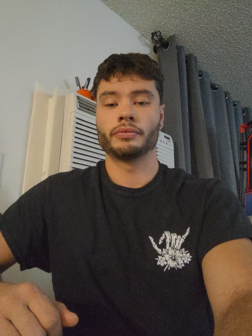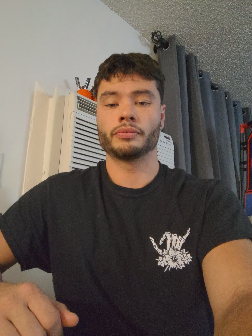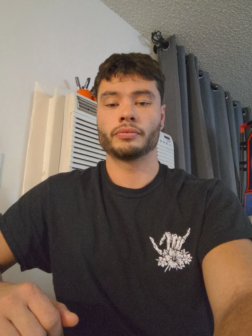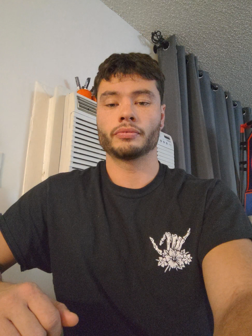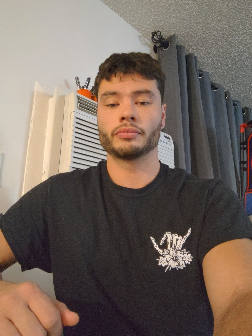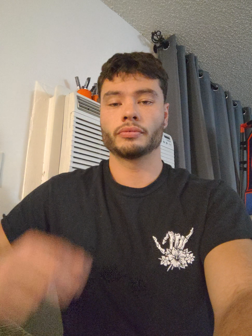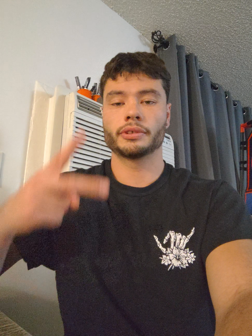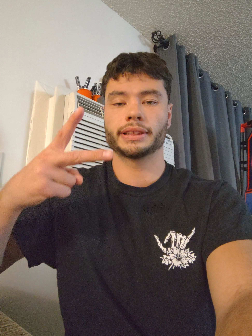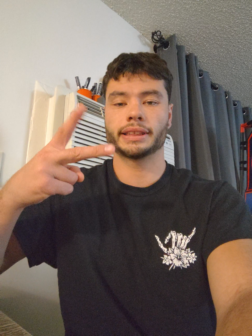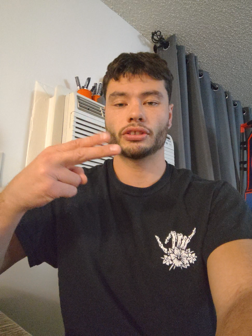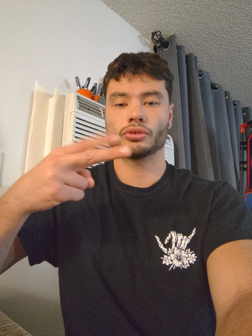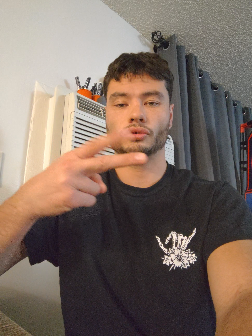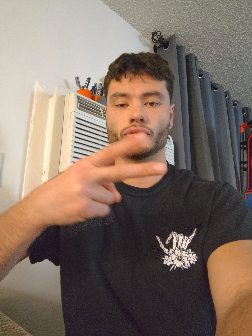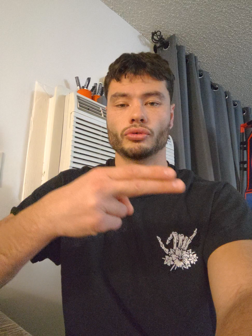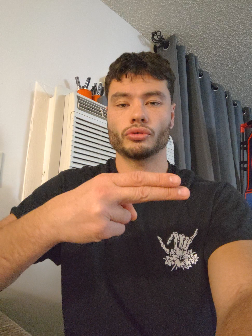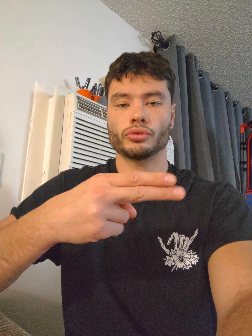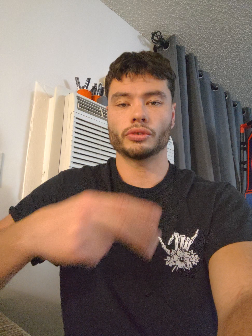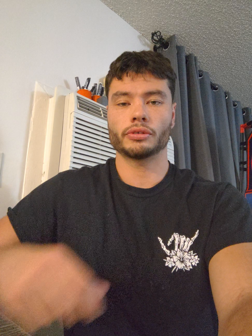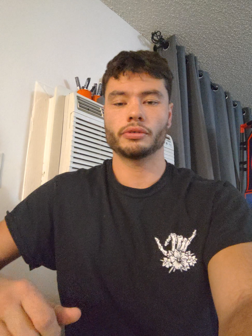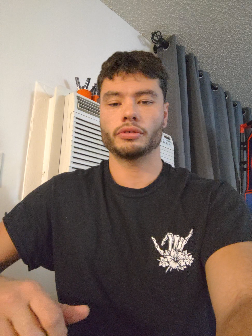scissors